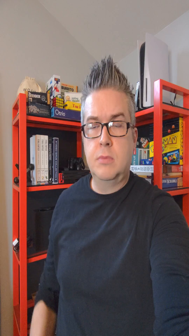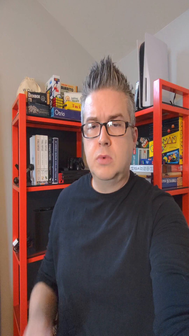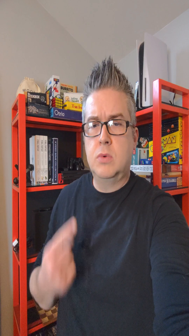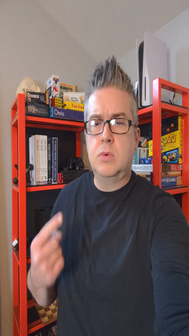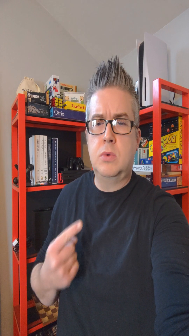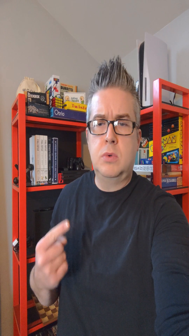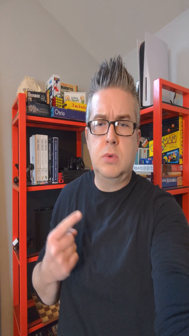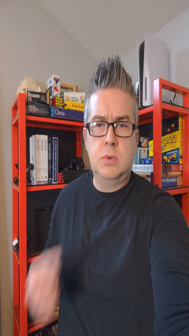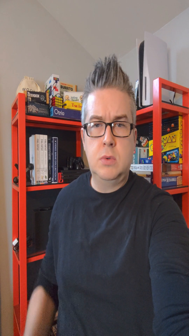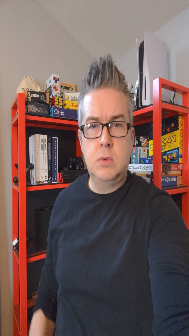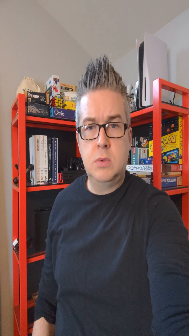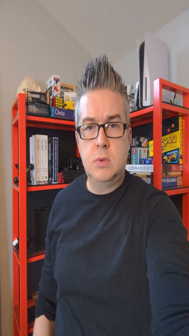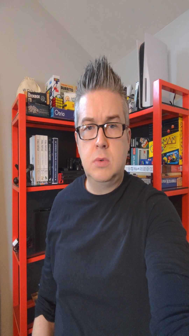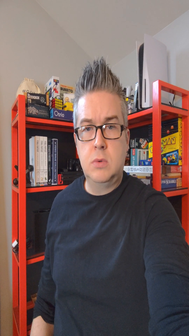owie